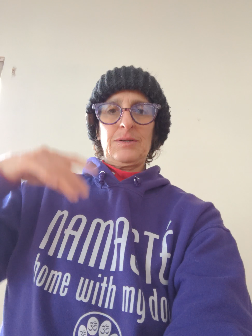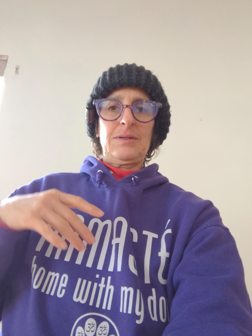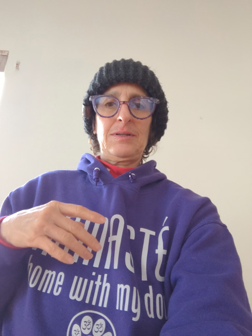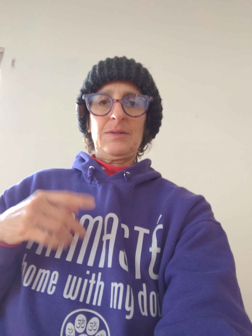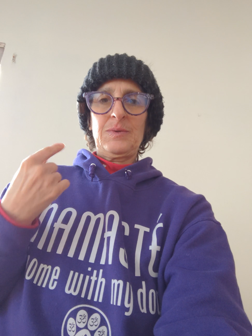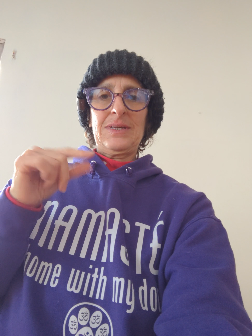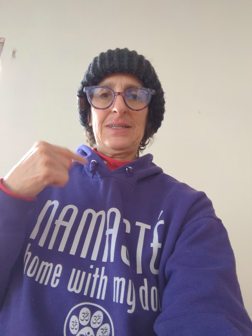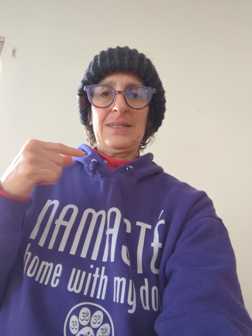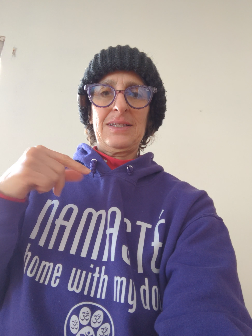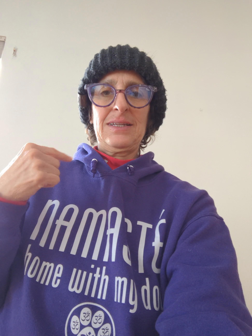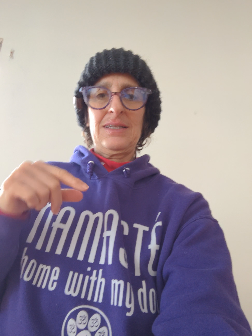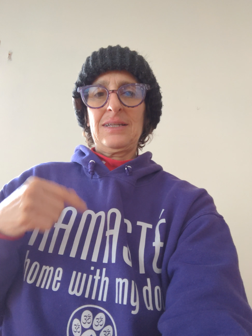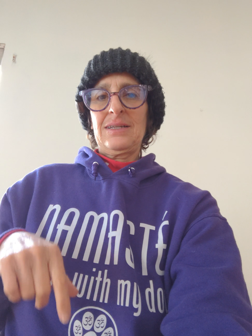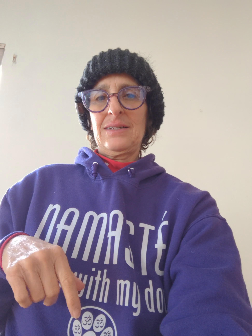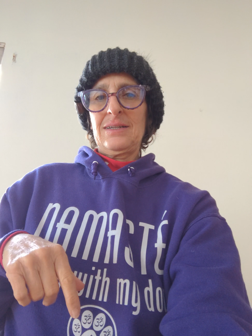green